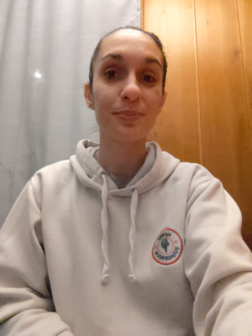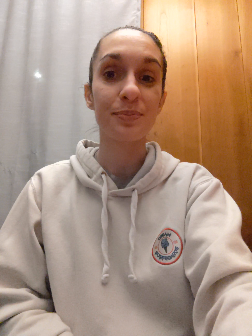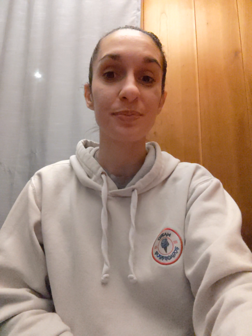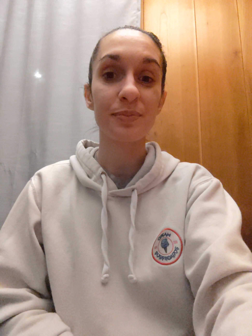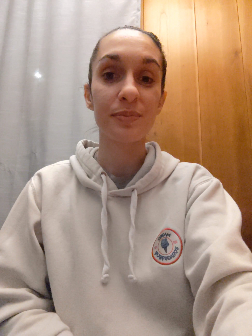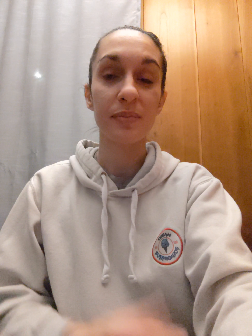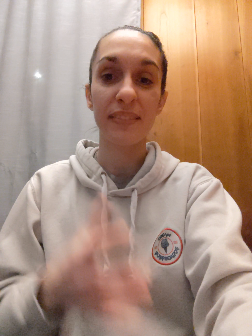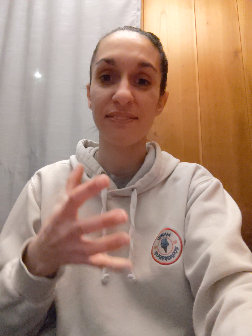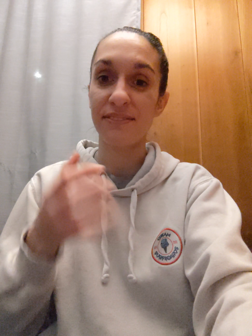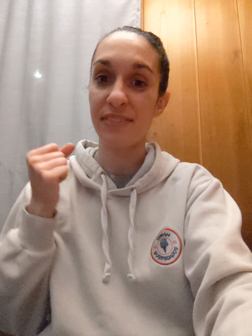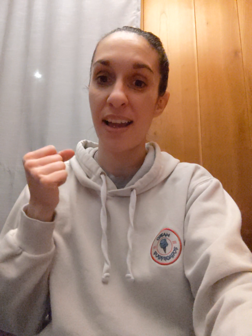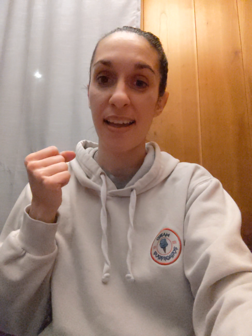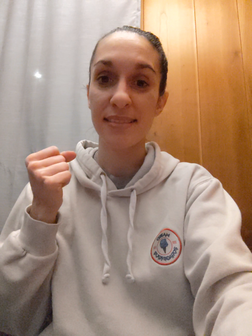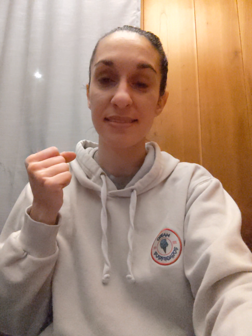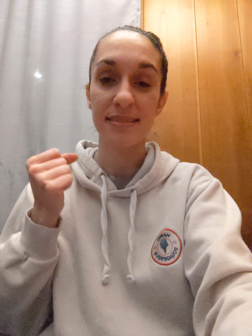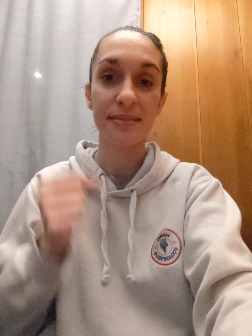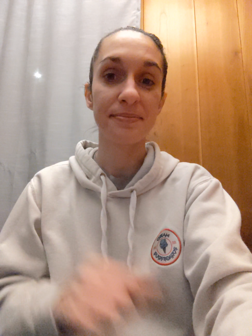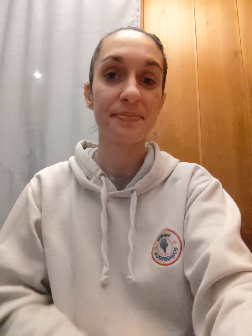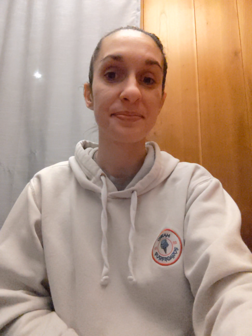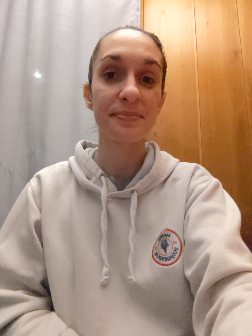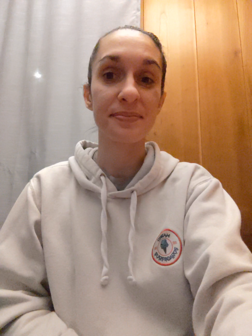fast